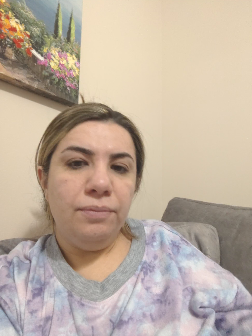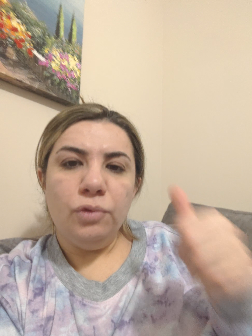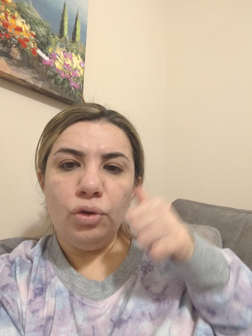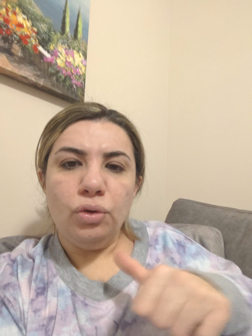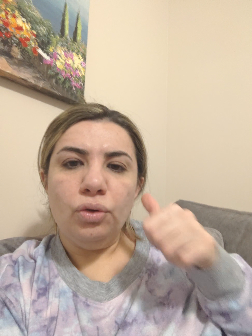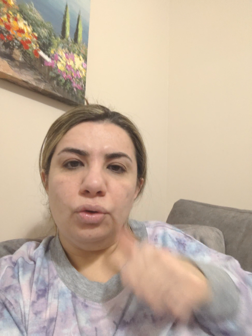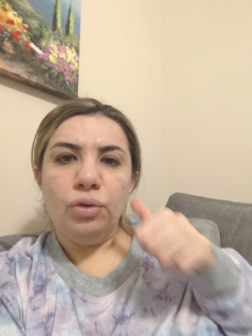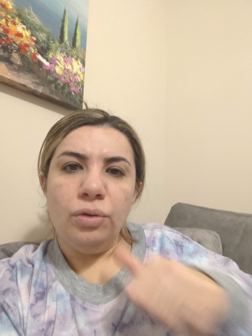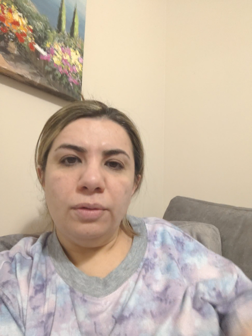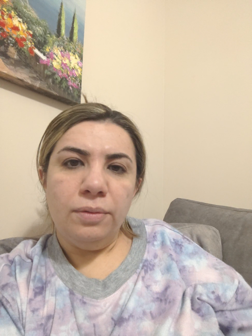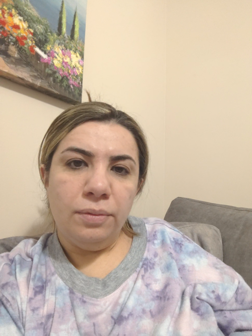girl